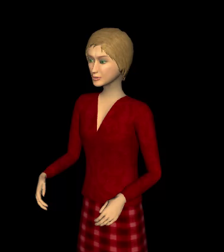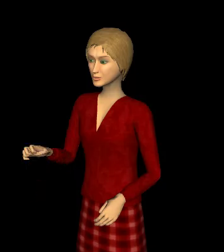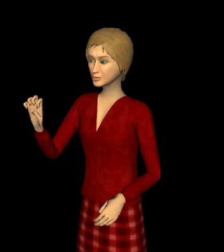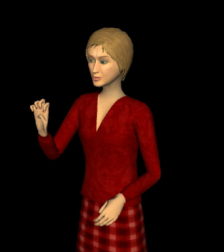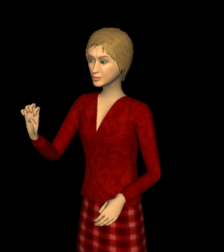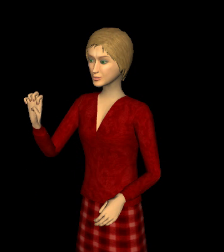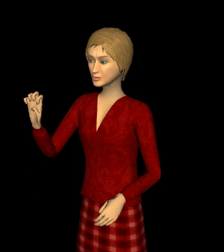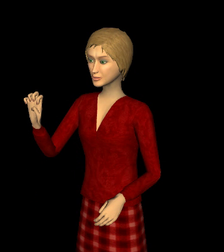أوروبا